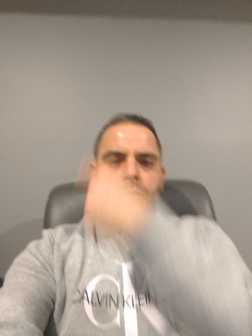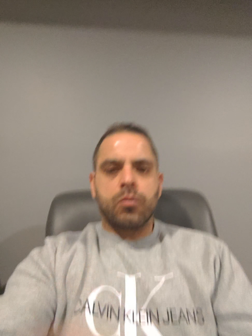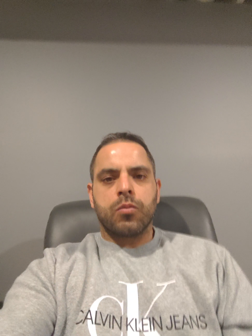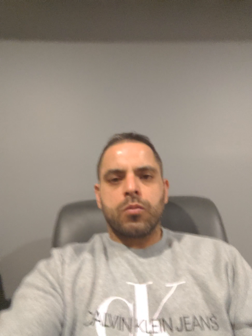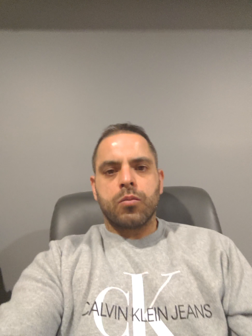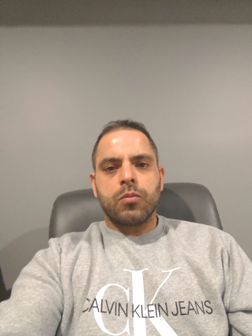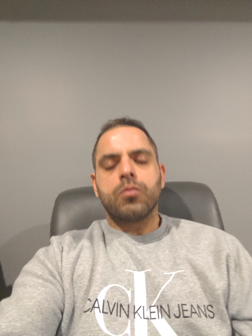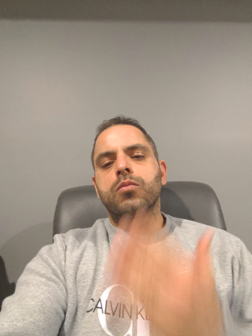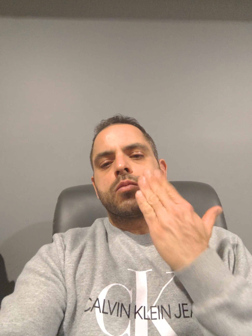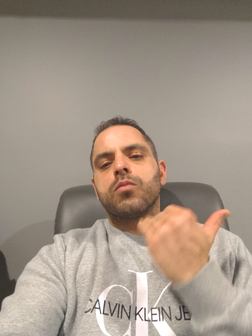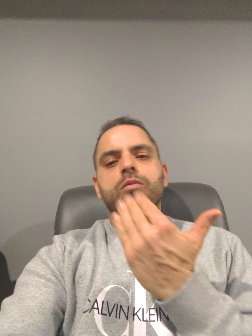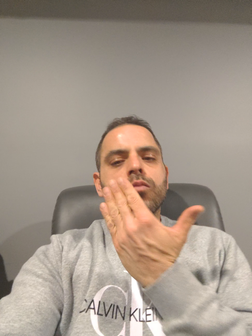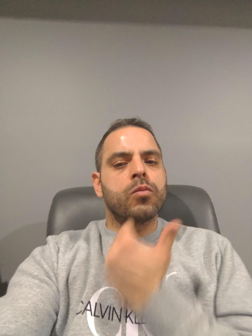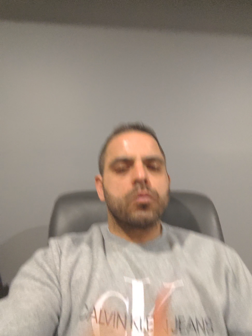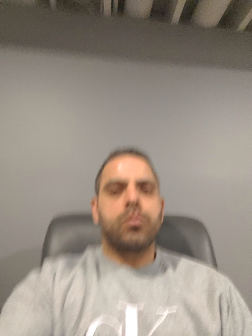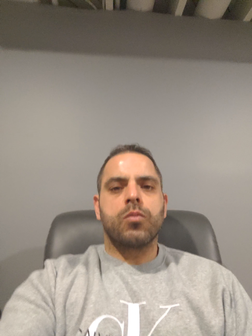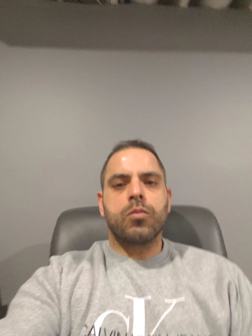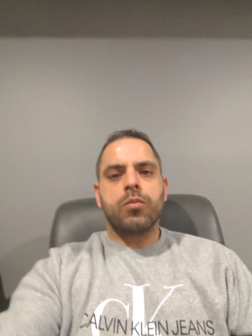napkin